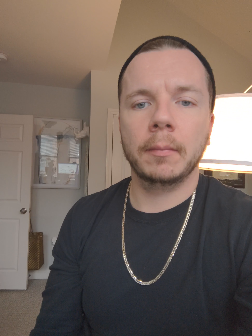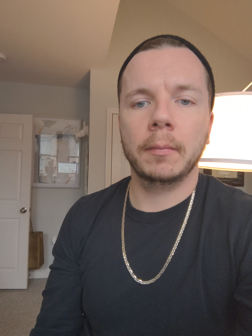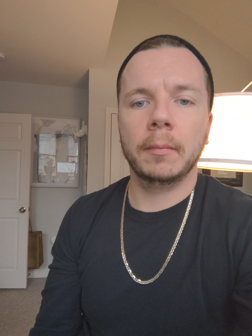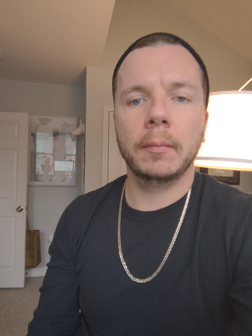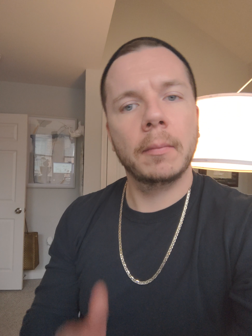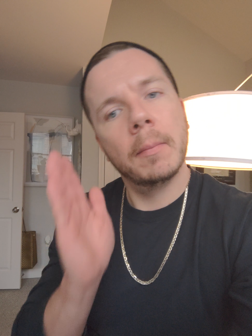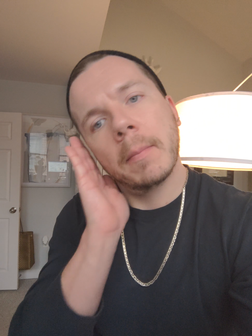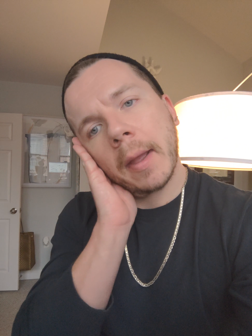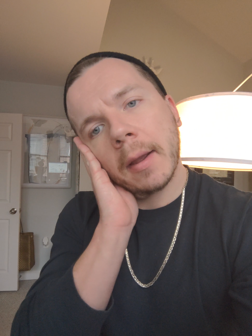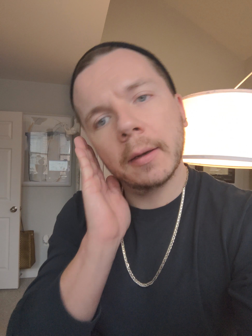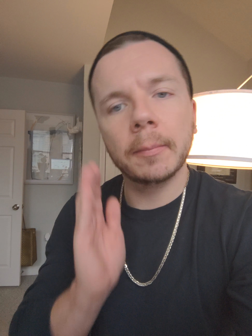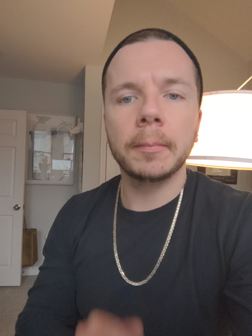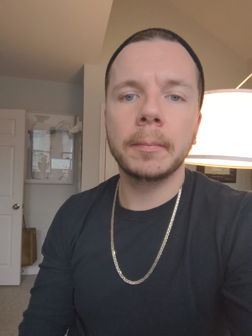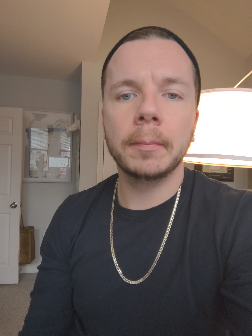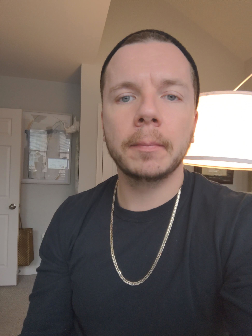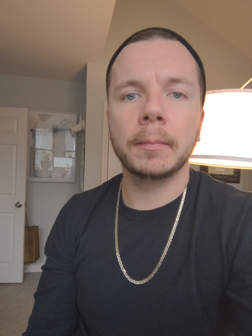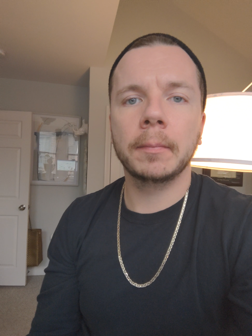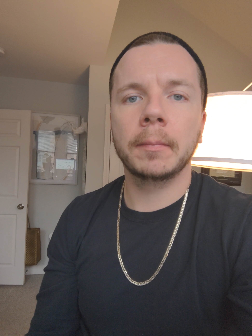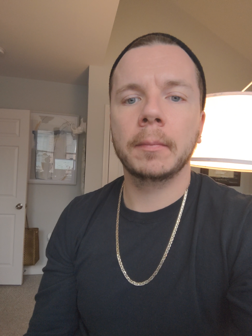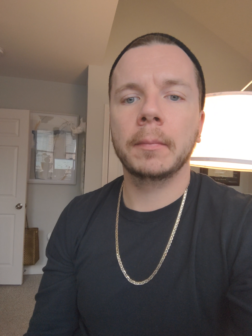bed